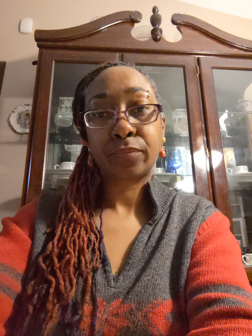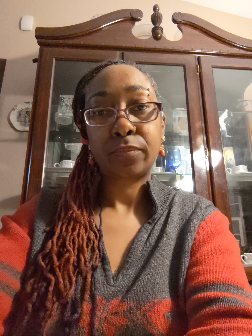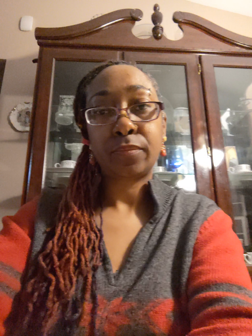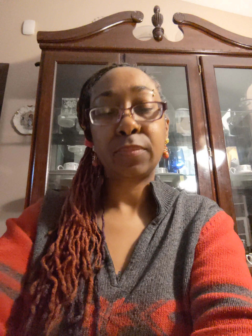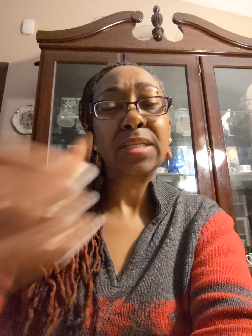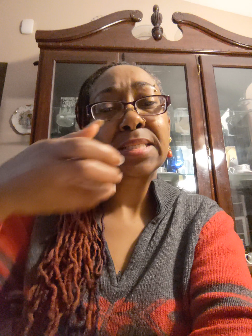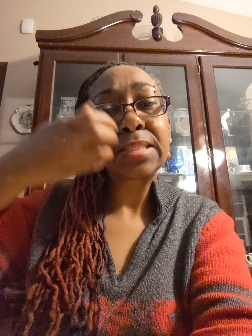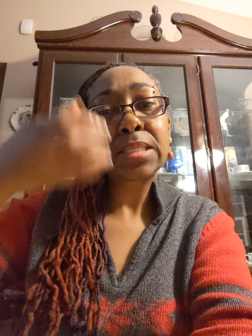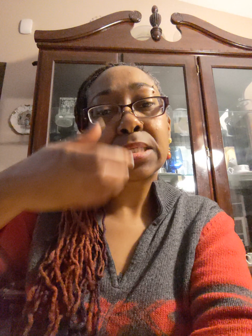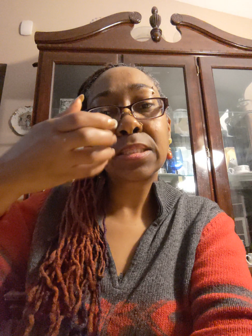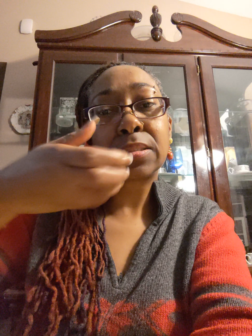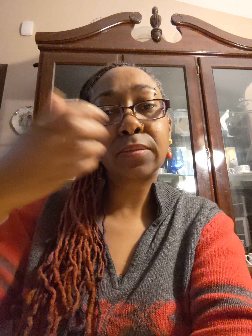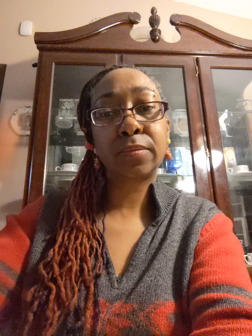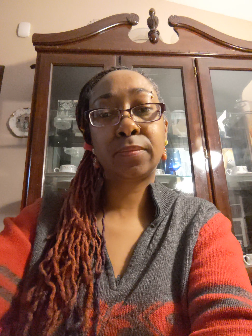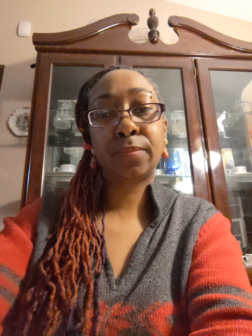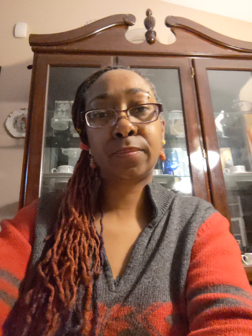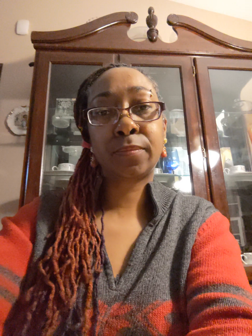cereal